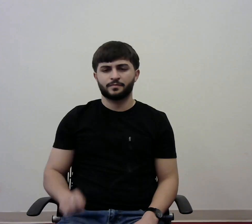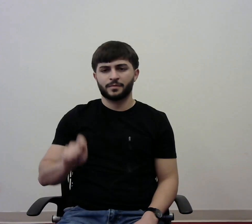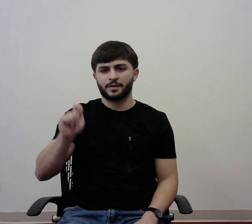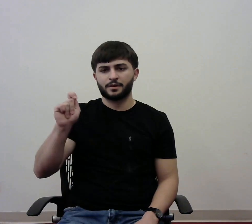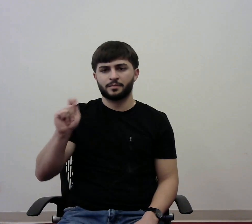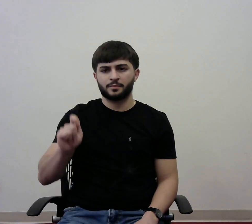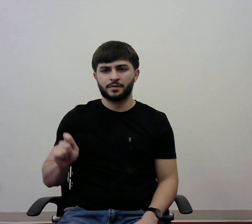bazar